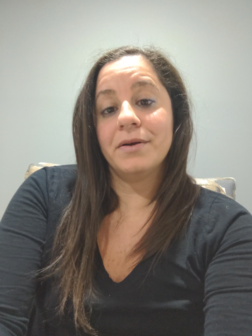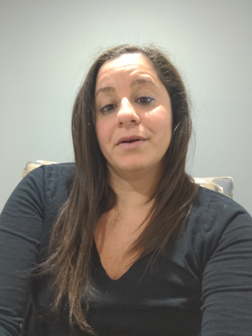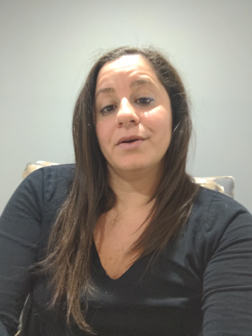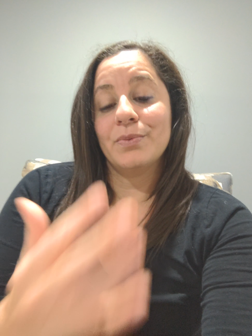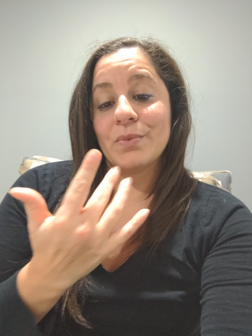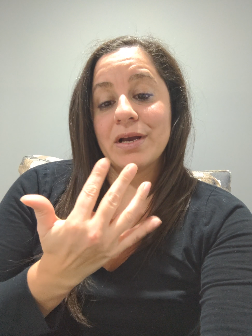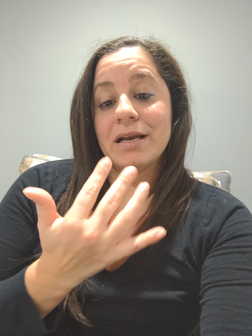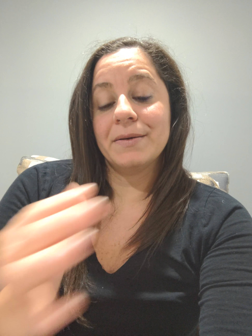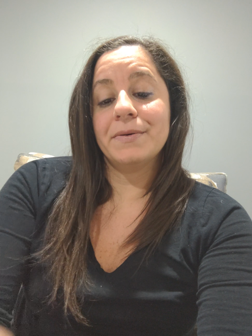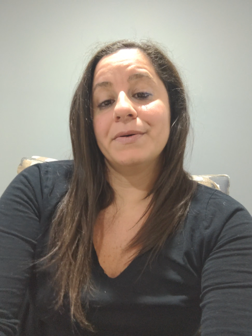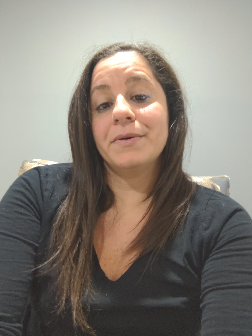wait